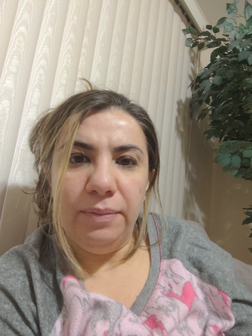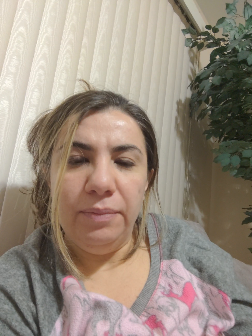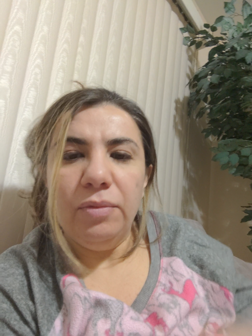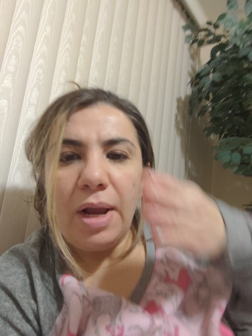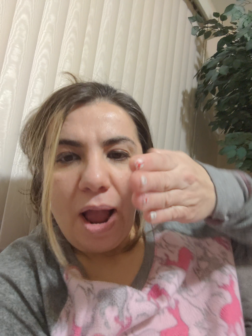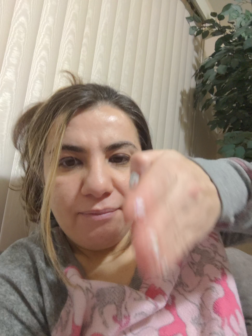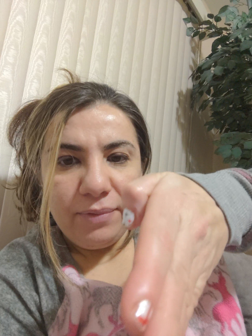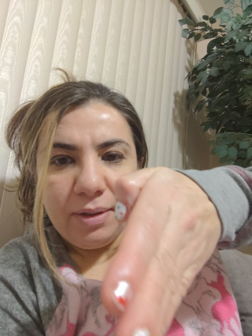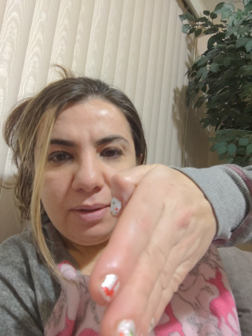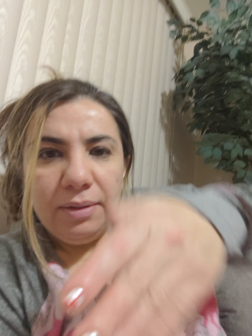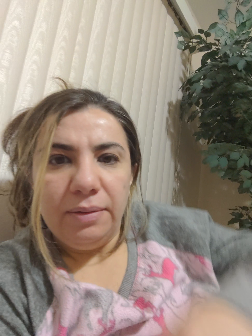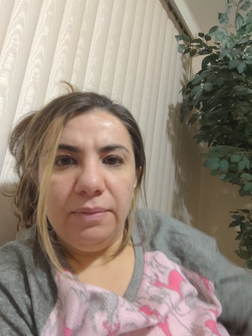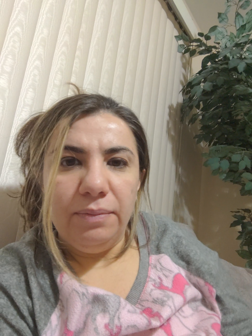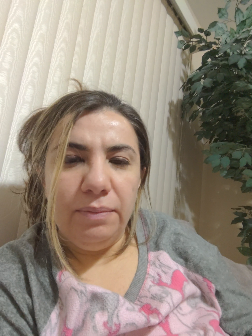after